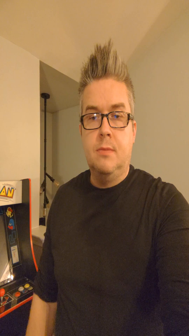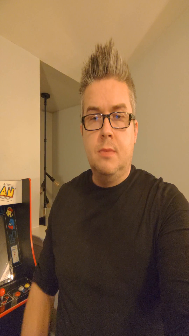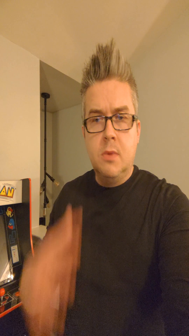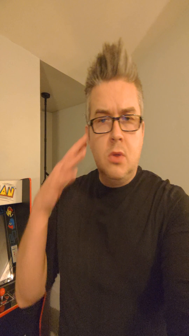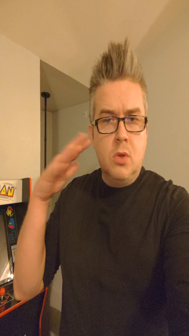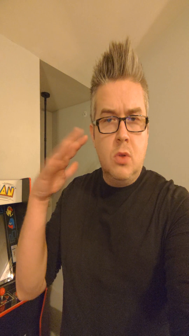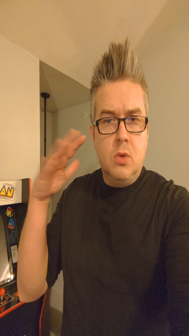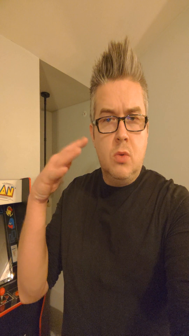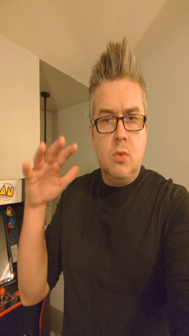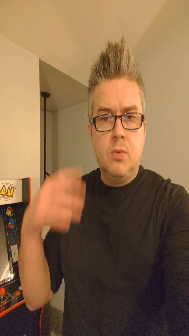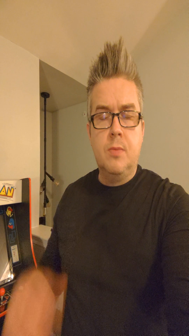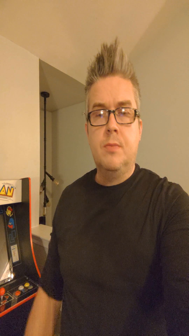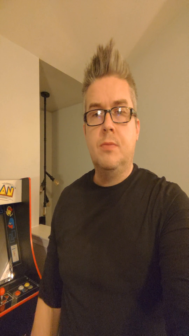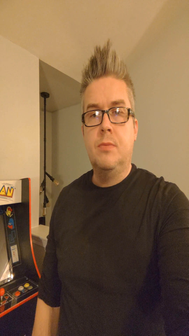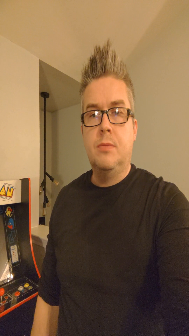noisy